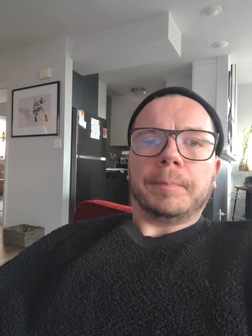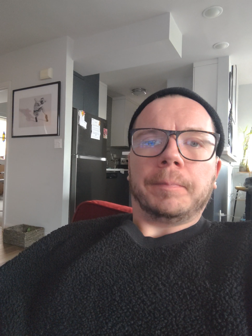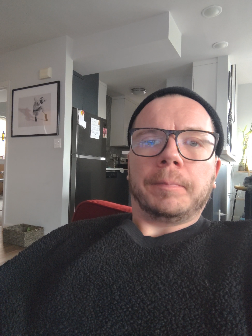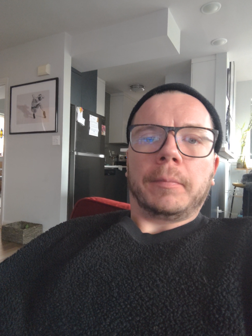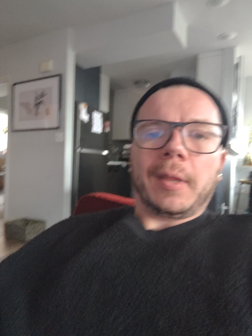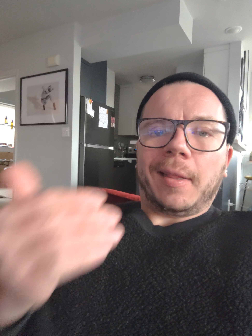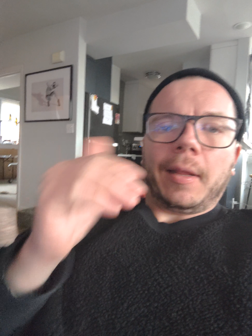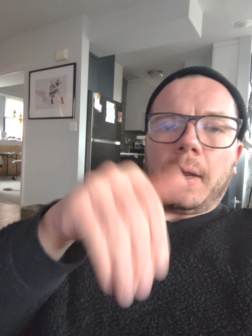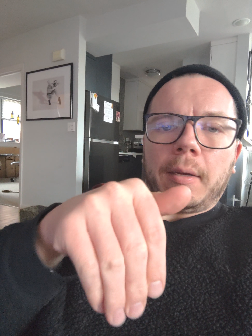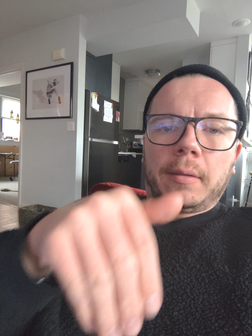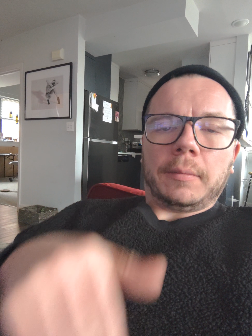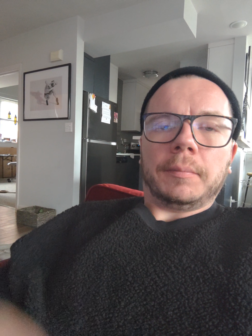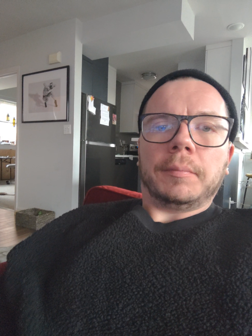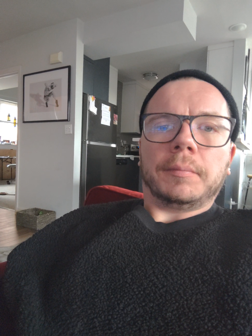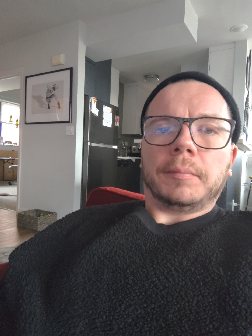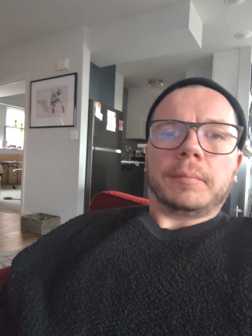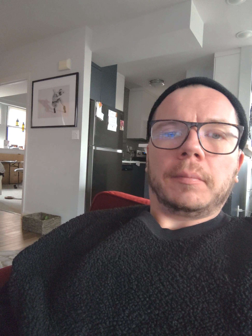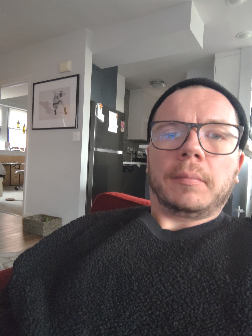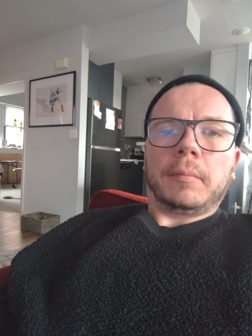night